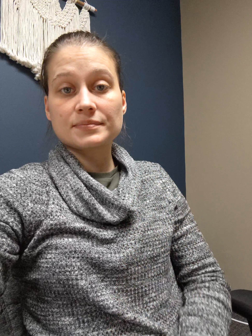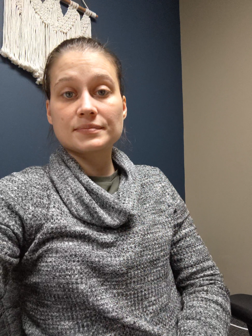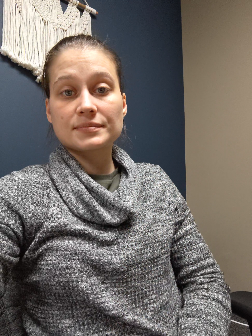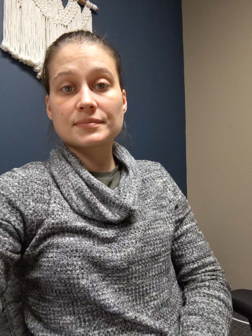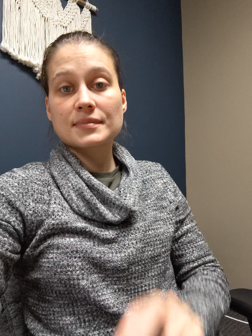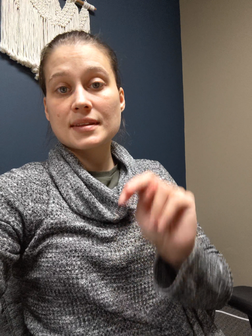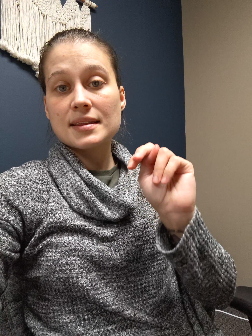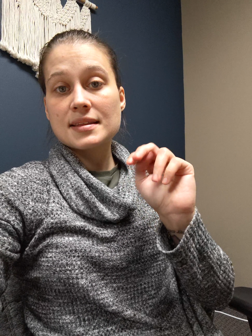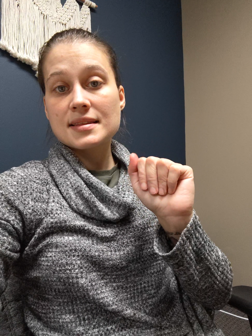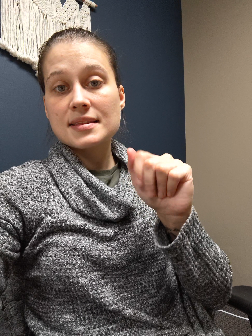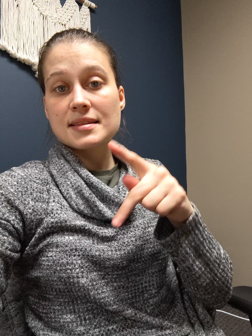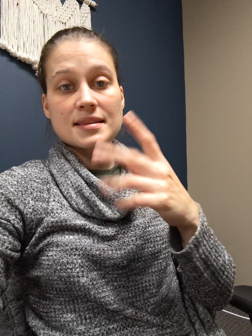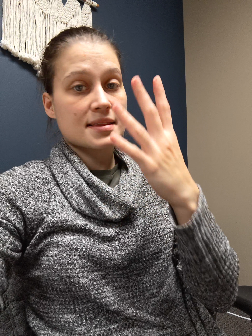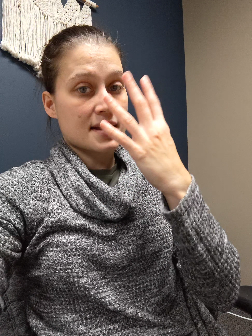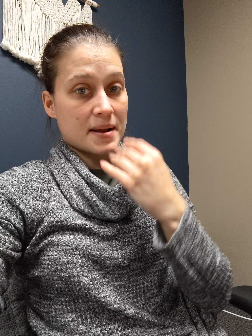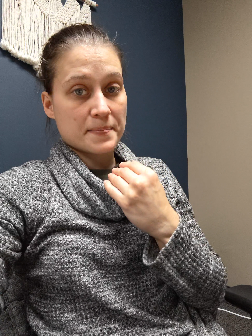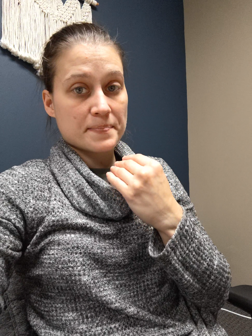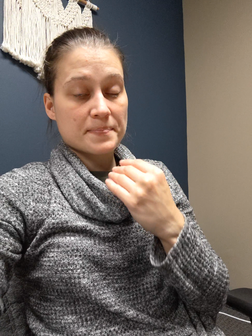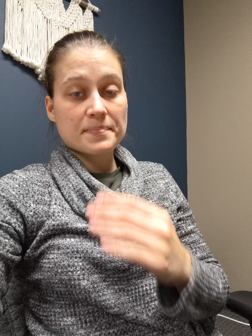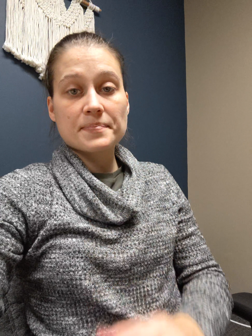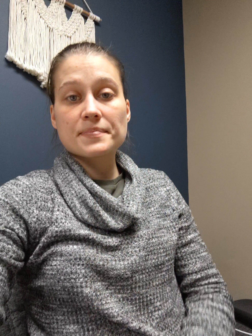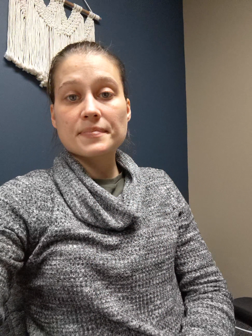nap